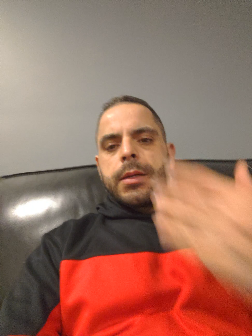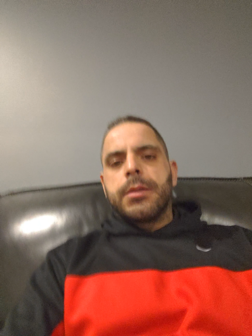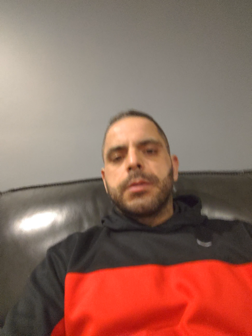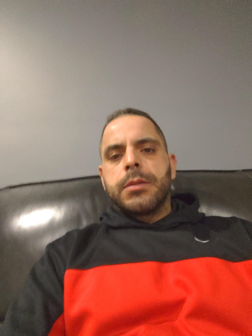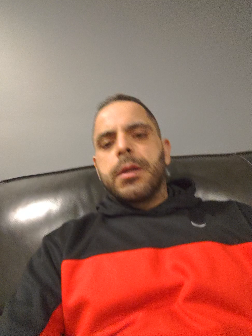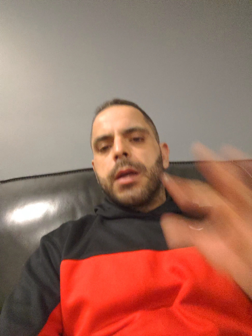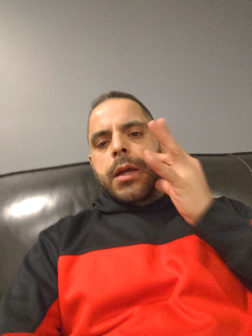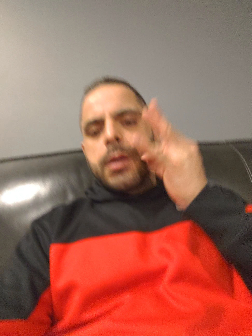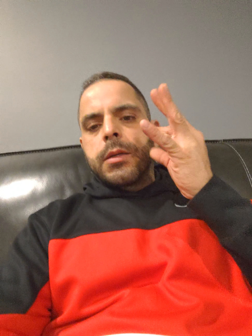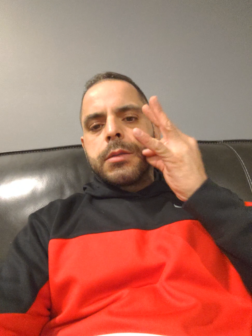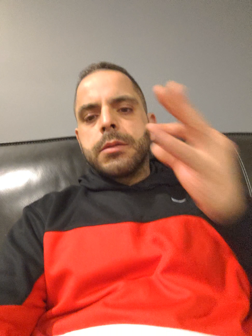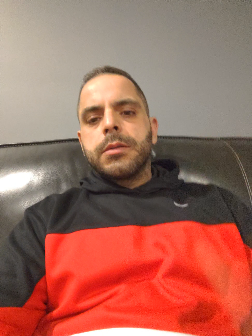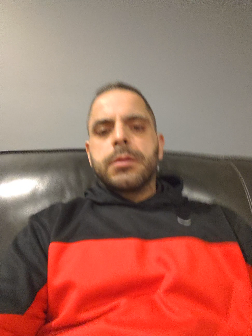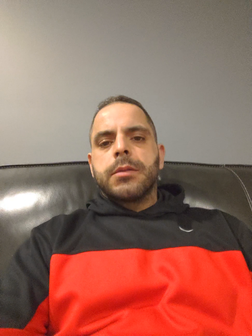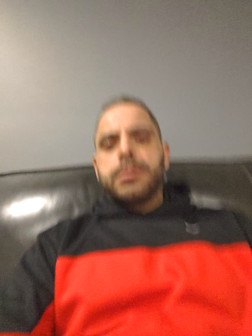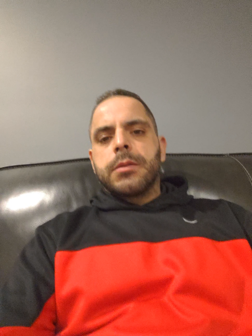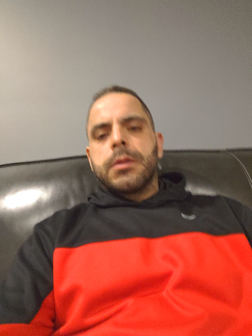cat